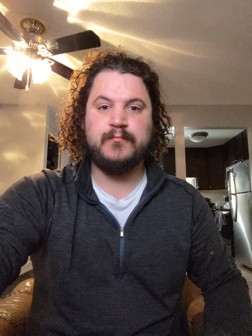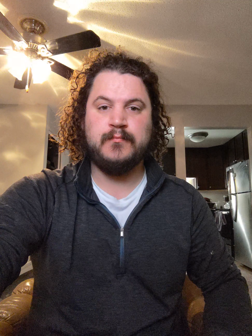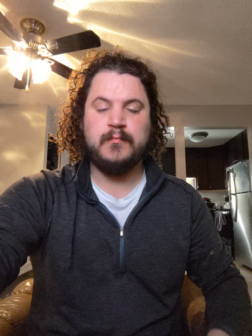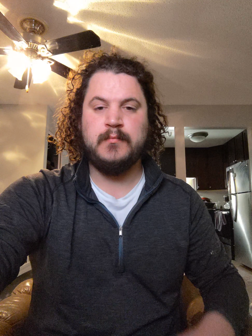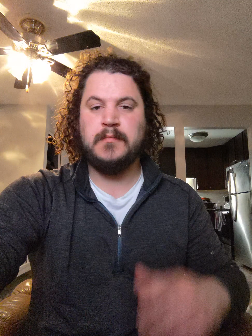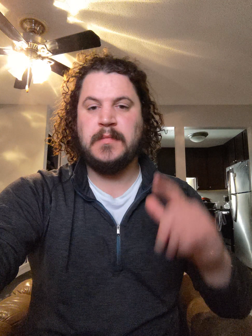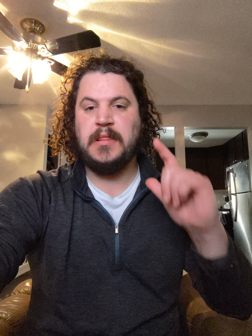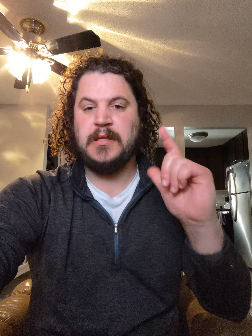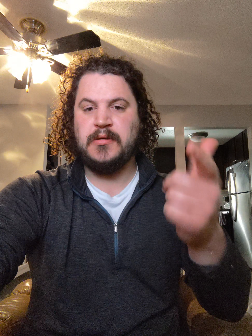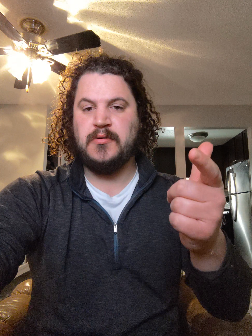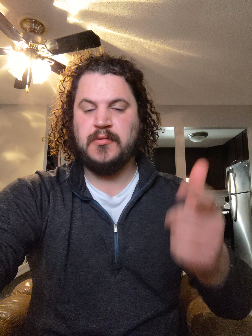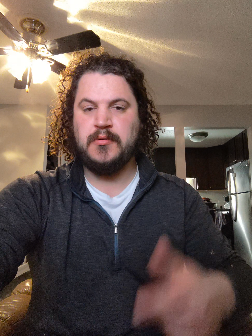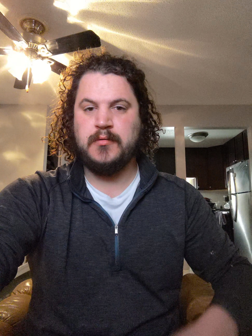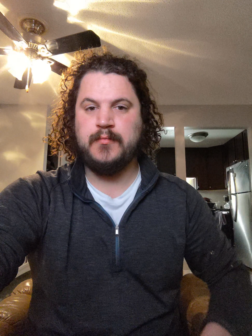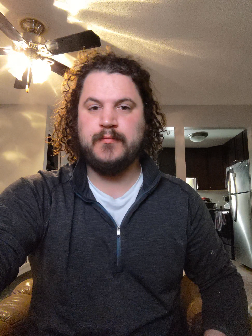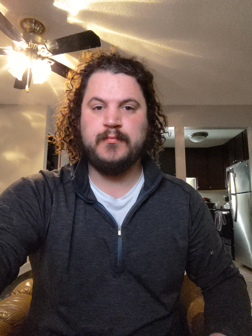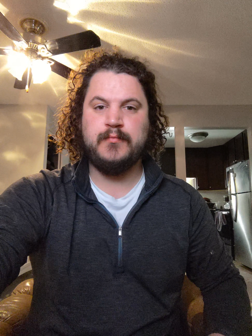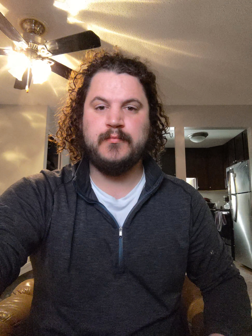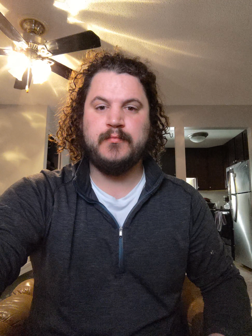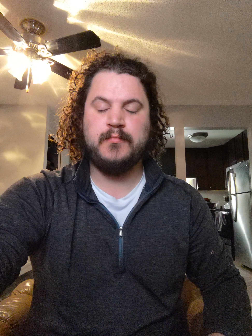later